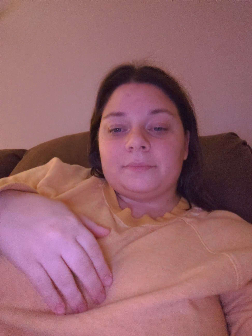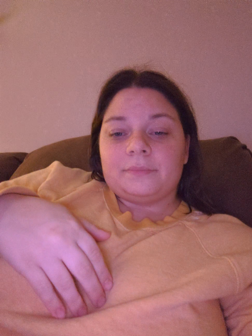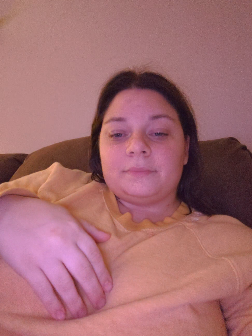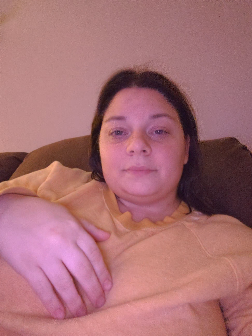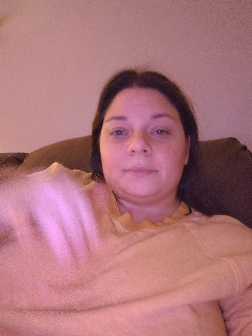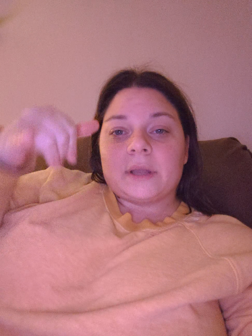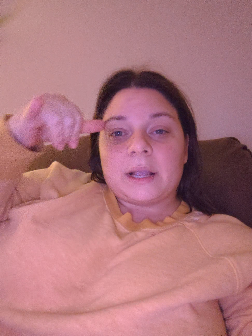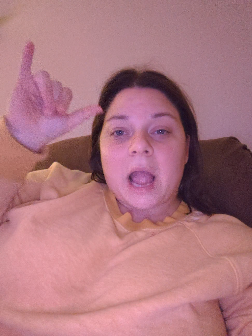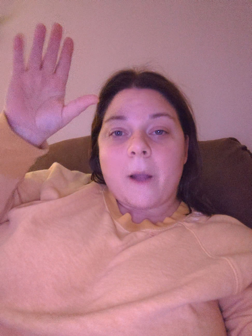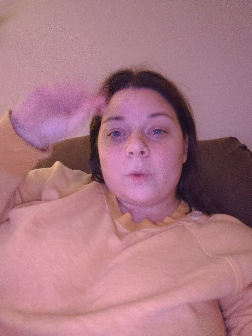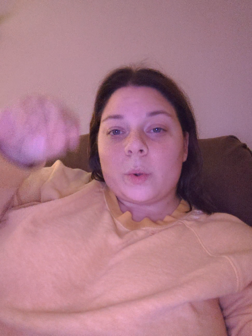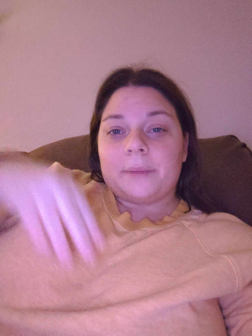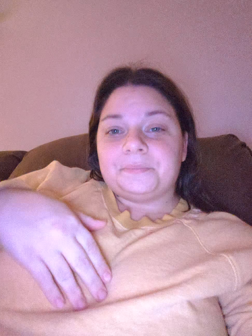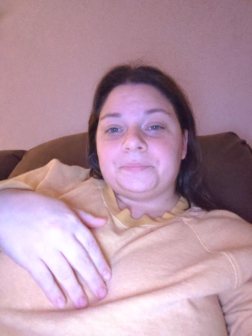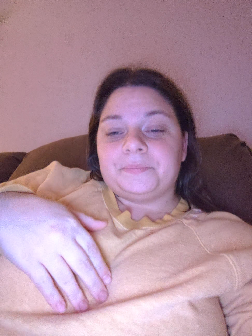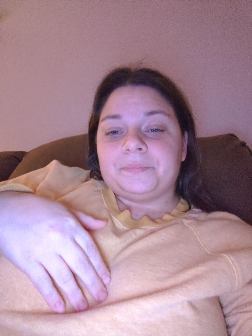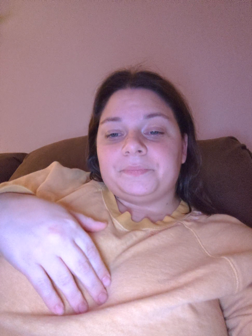cowboy